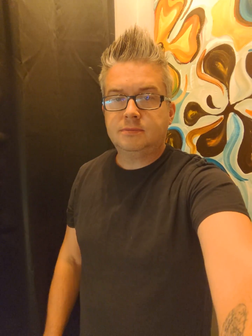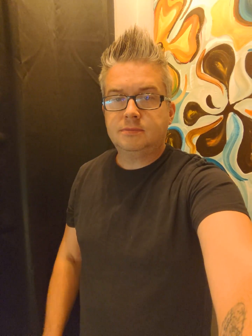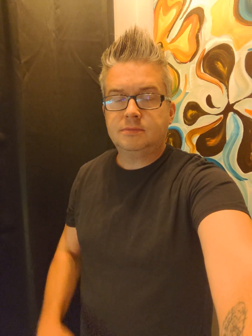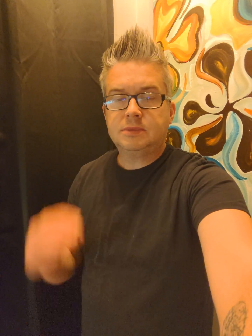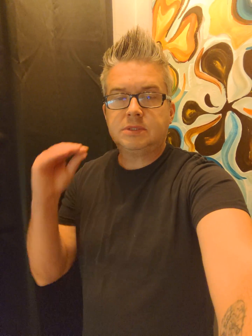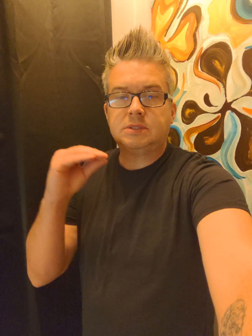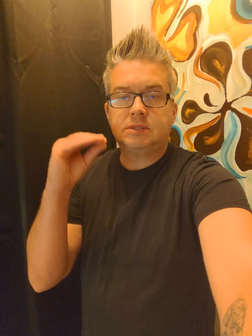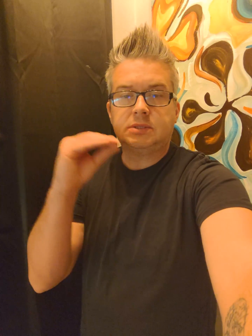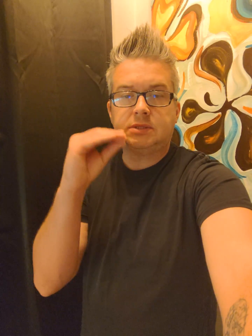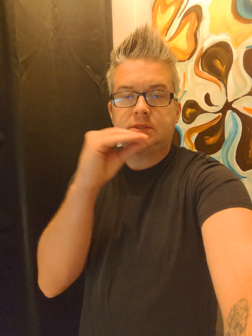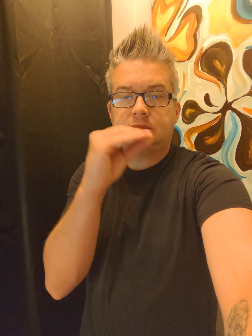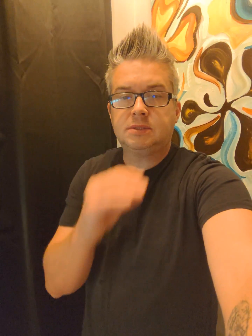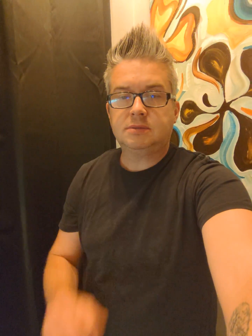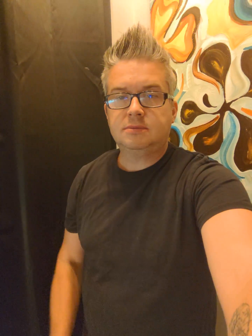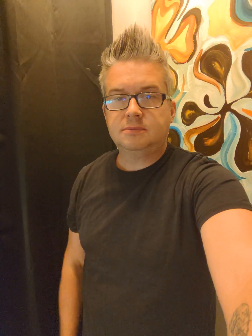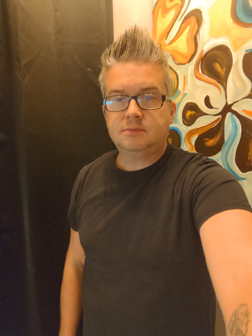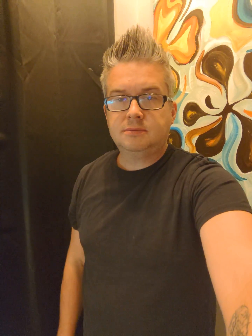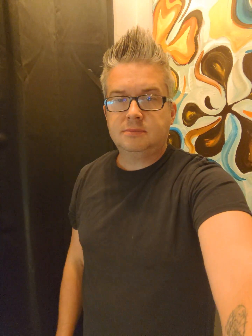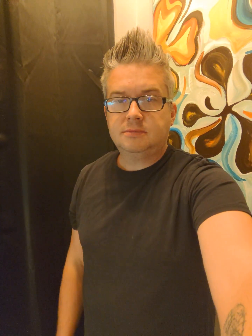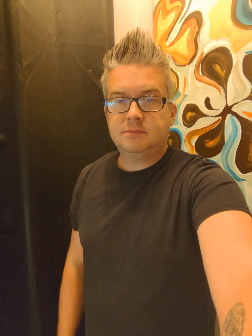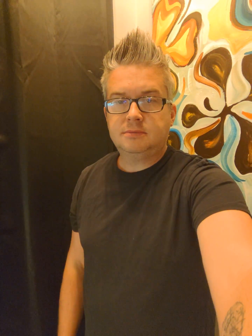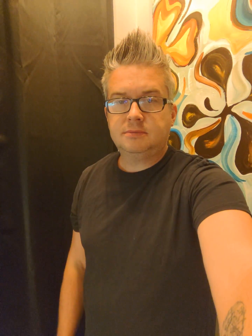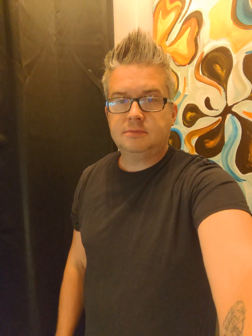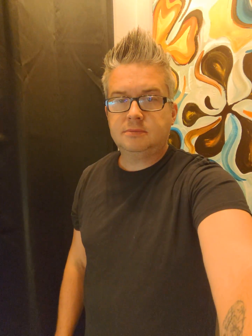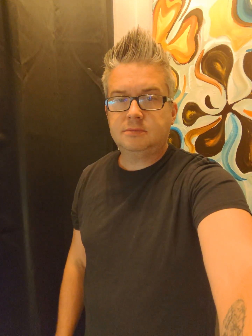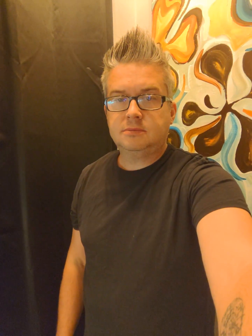dinosaur